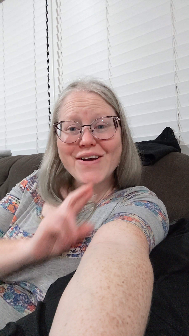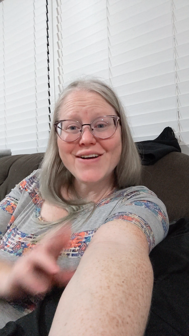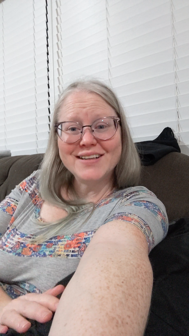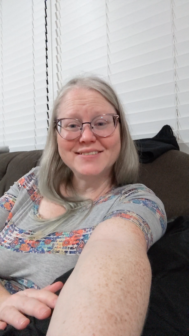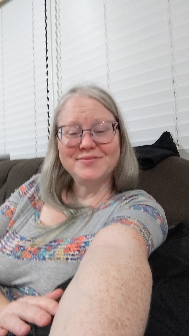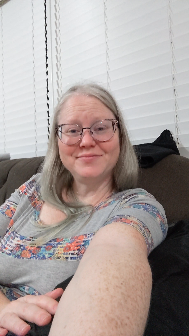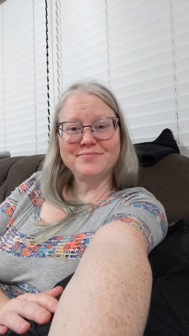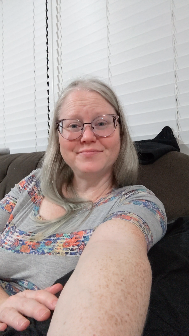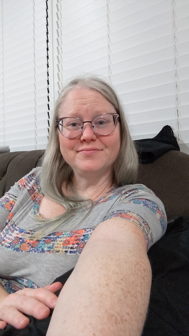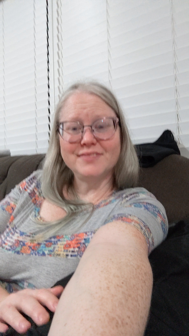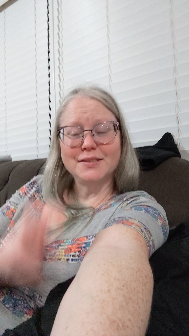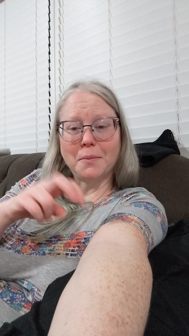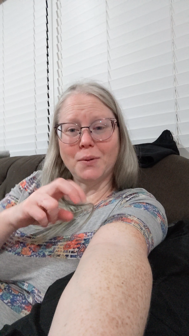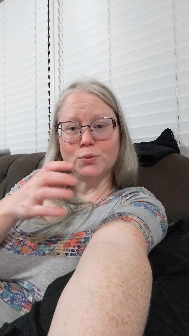potato chip